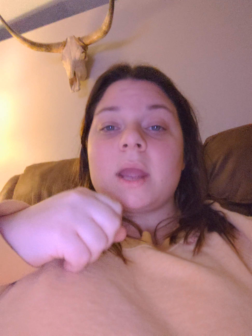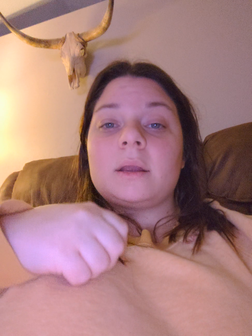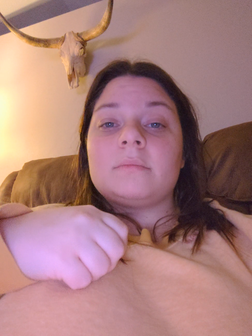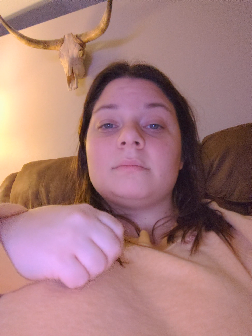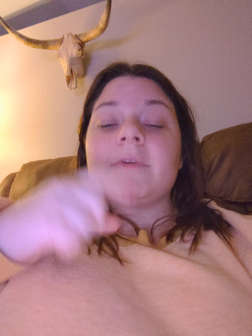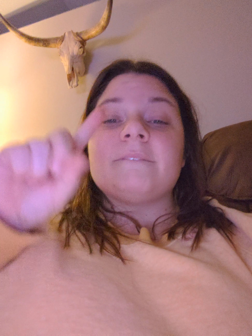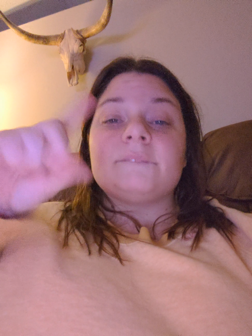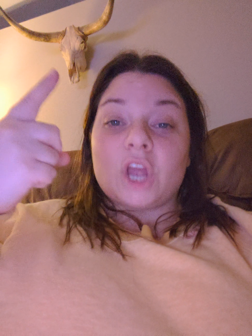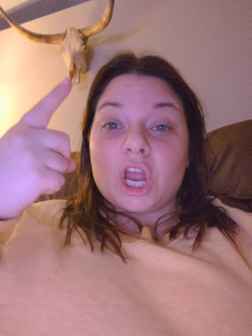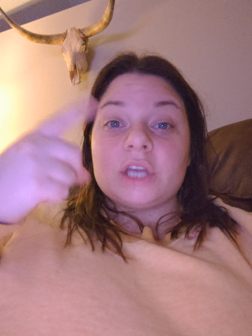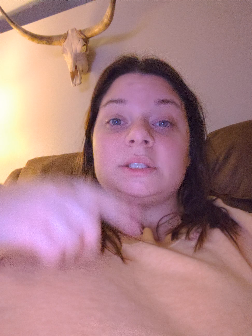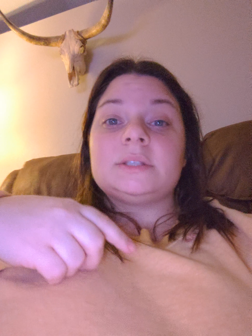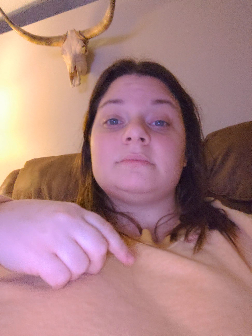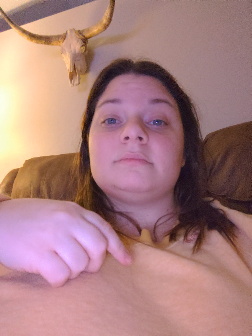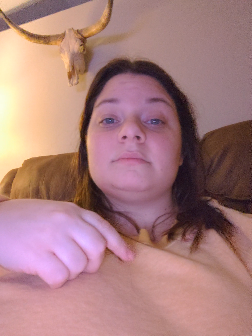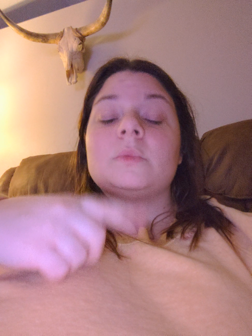first